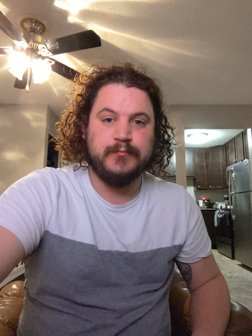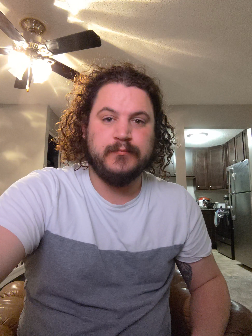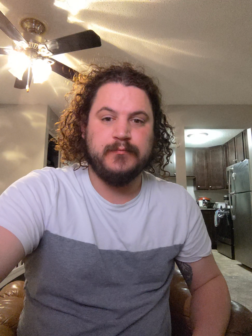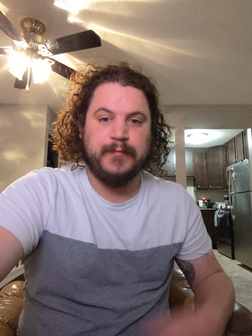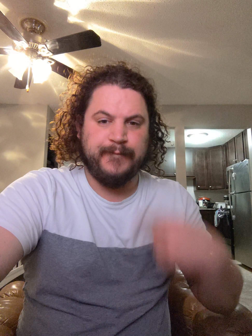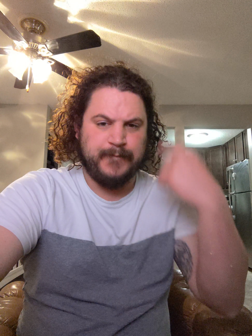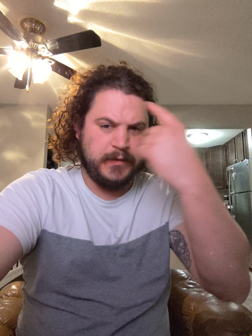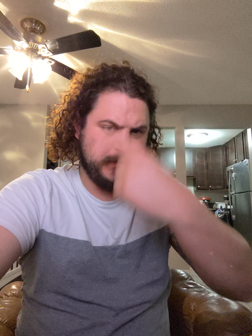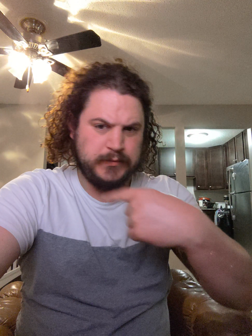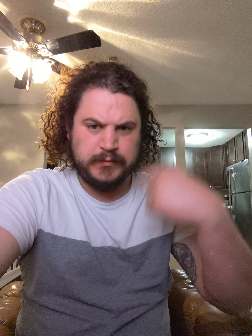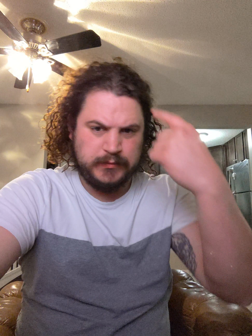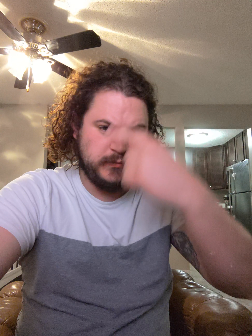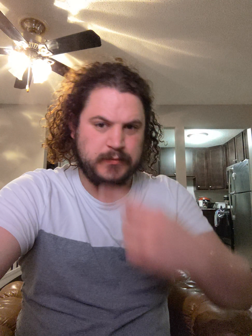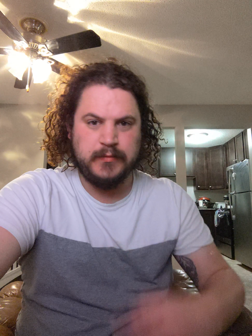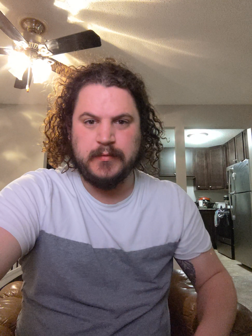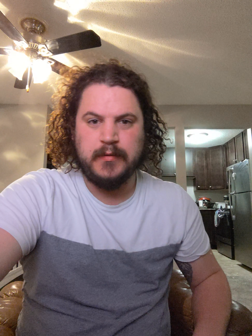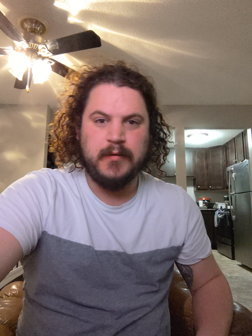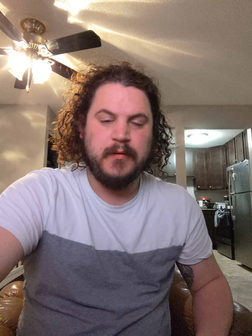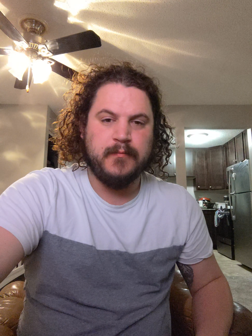face